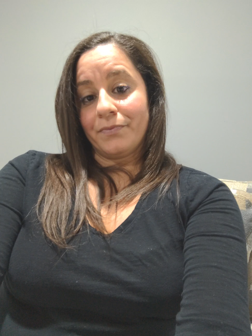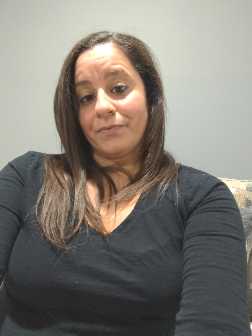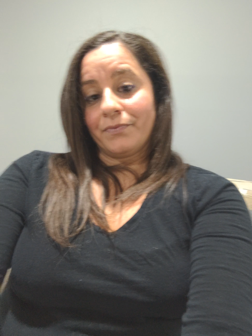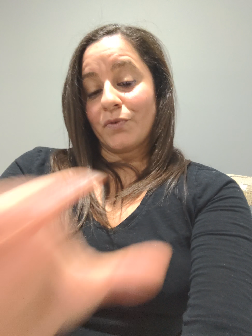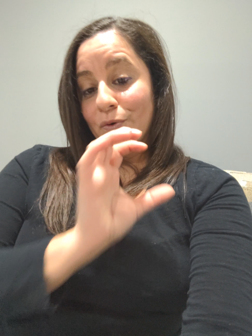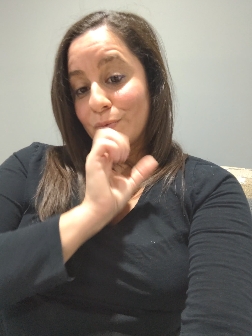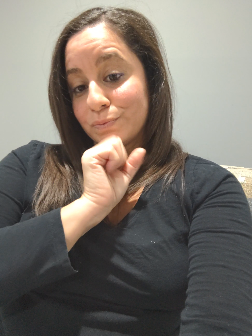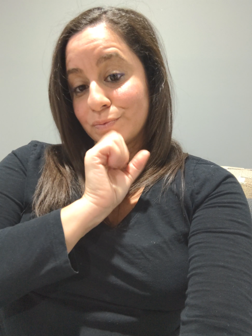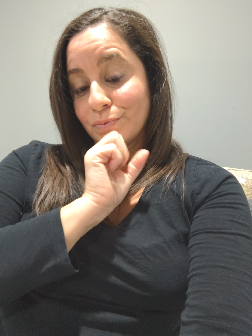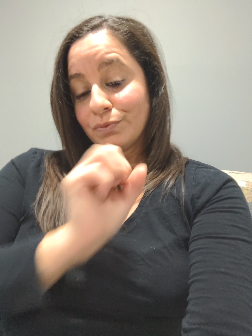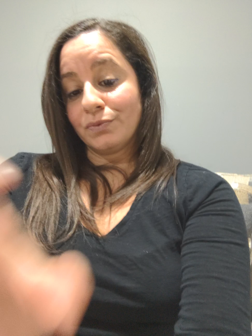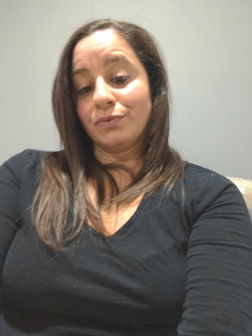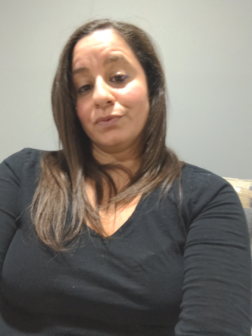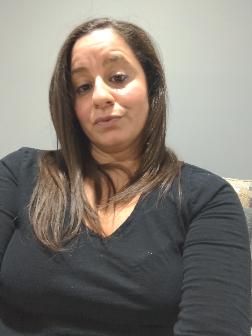orange